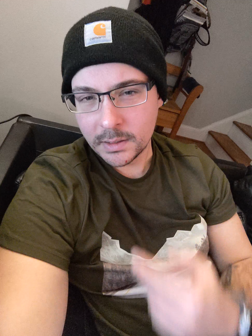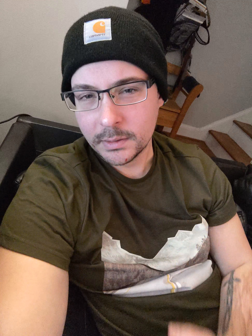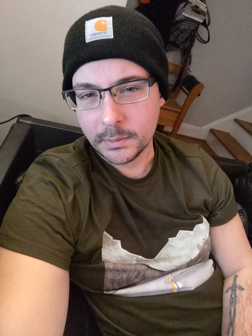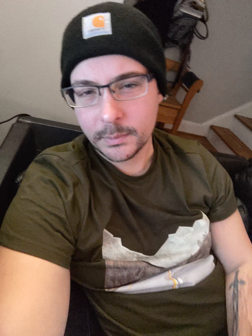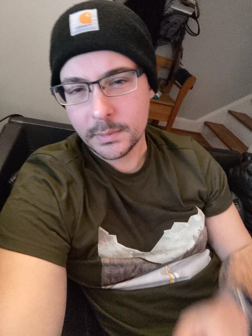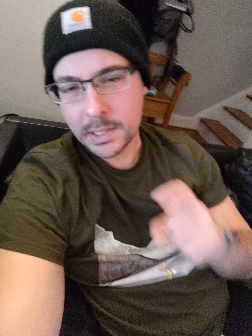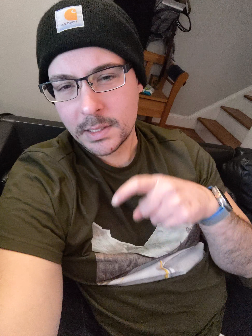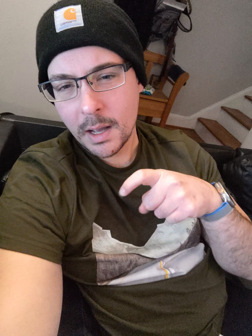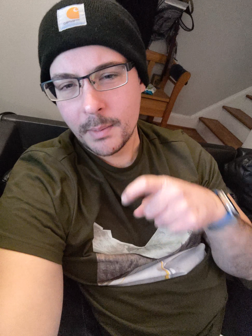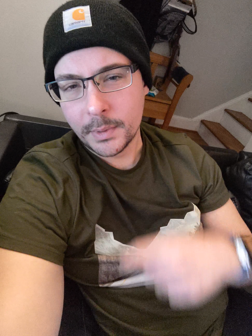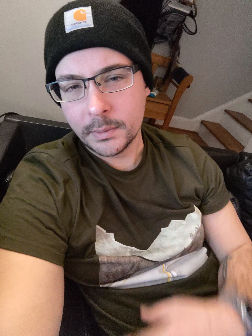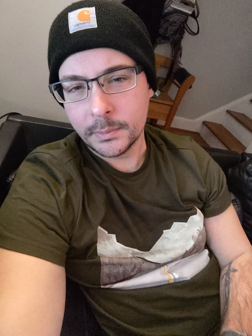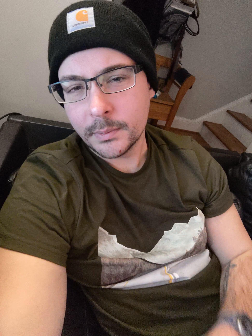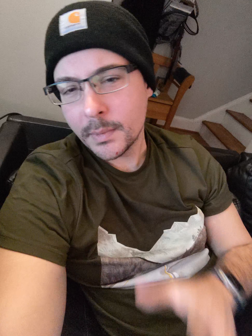time